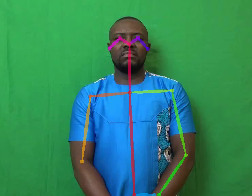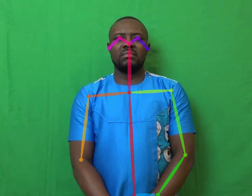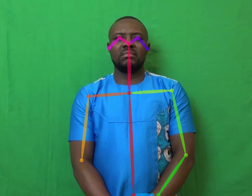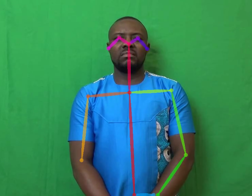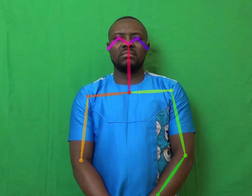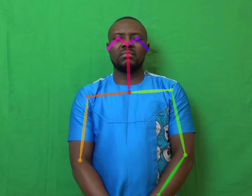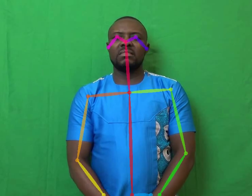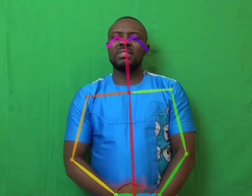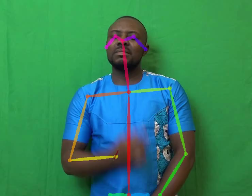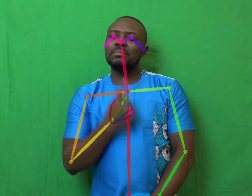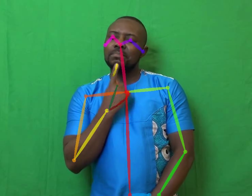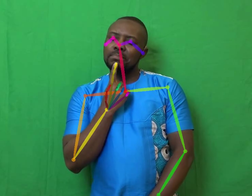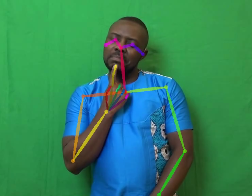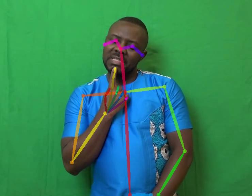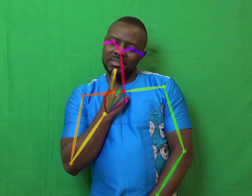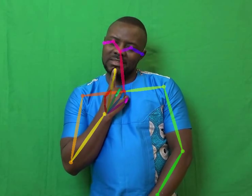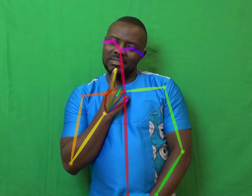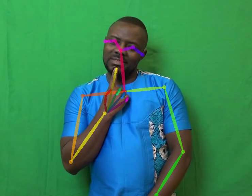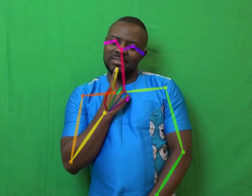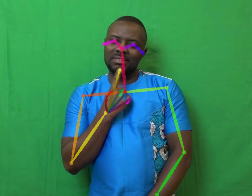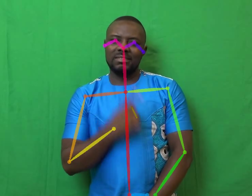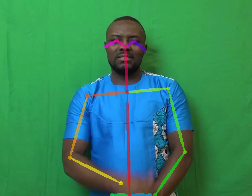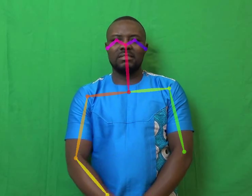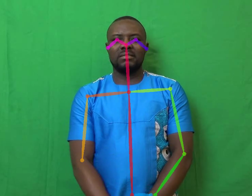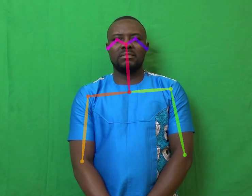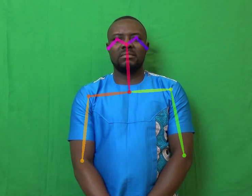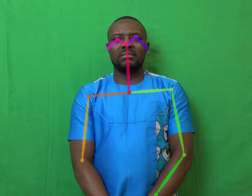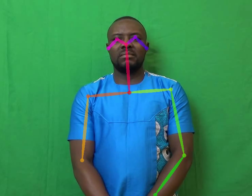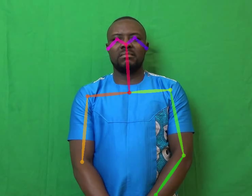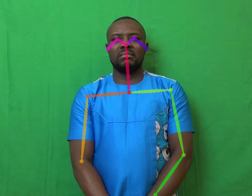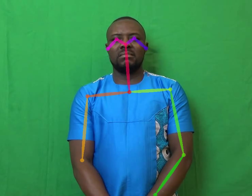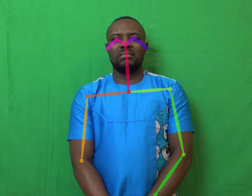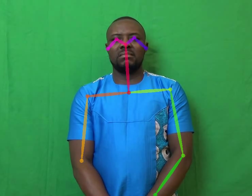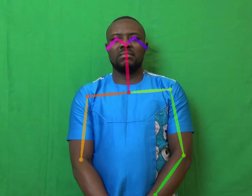miss